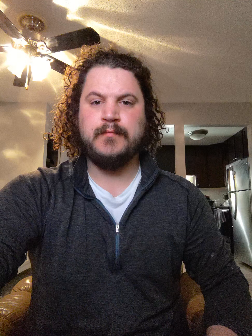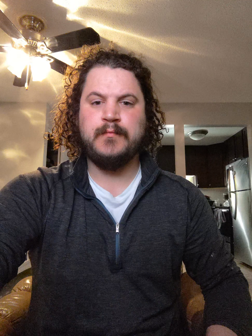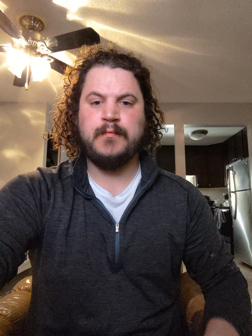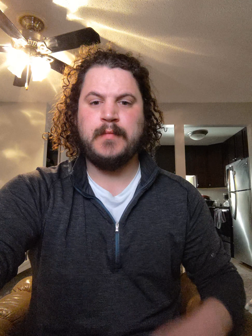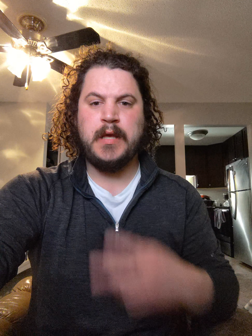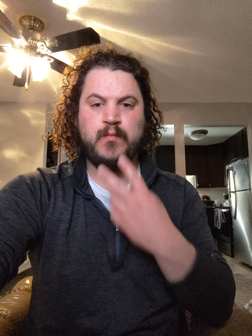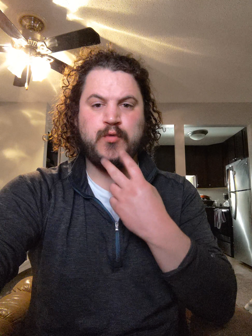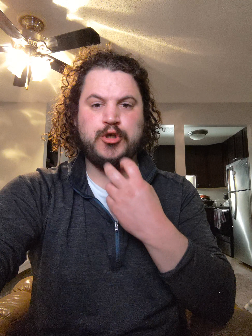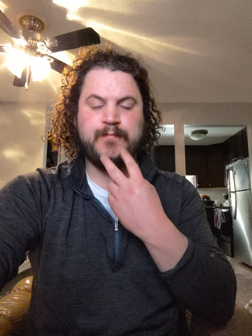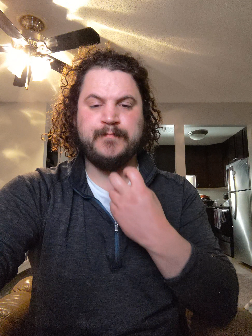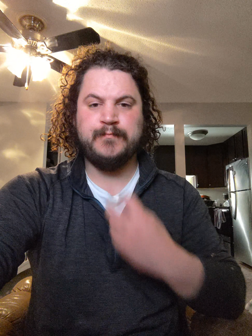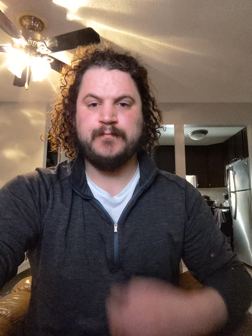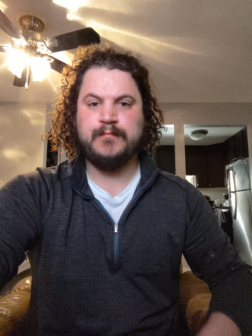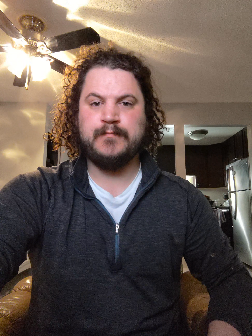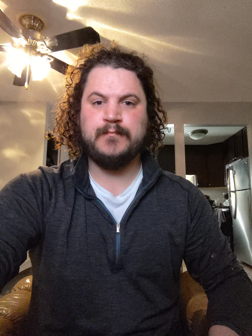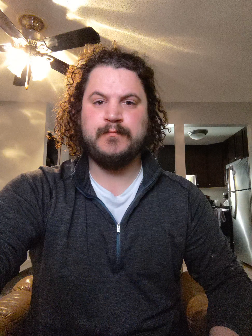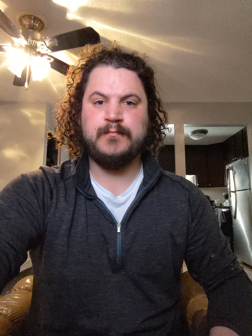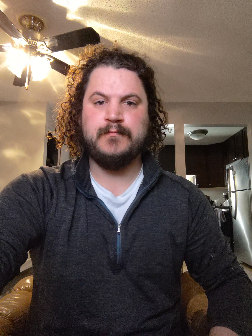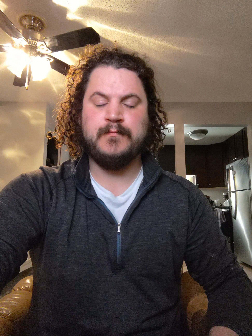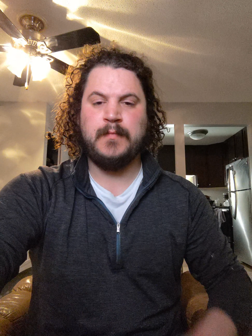underwear